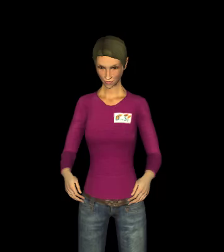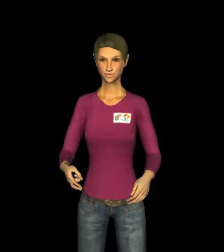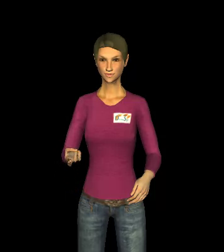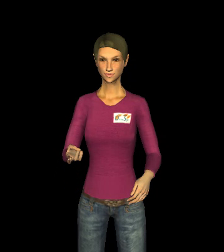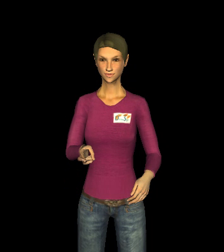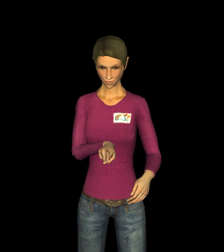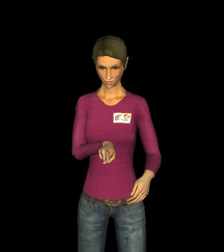يعود